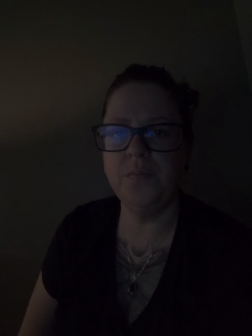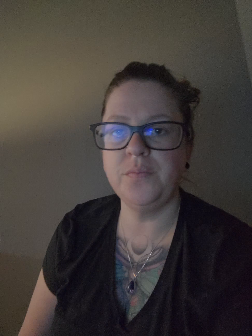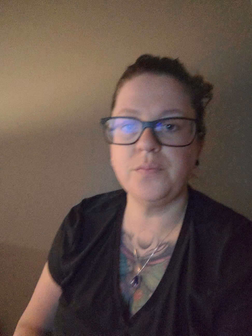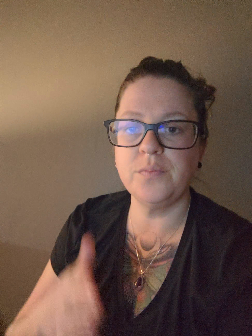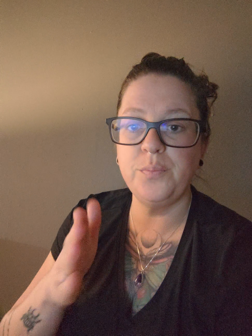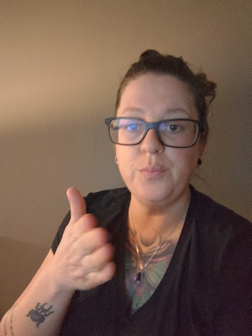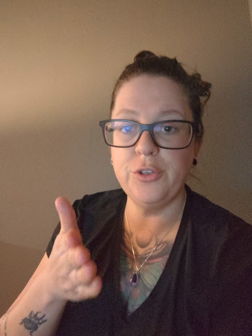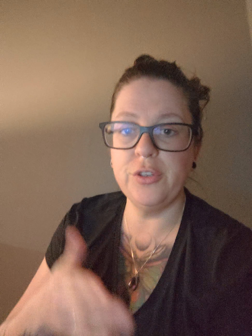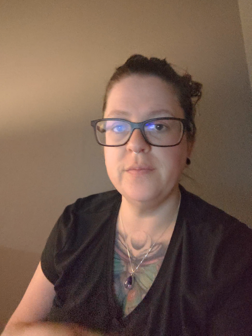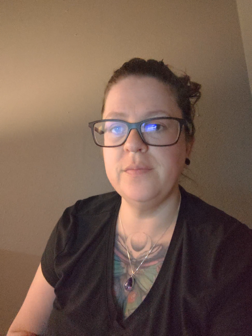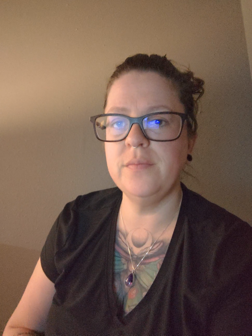book